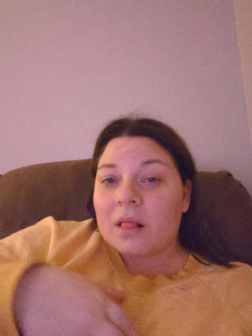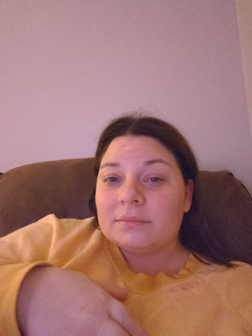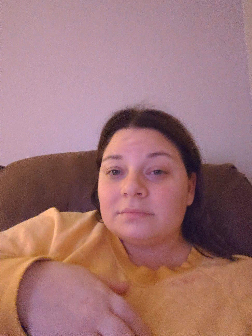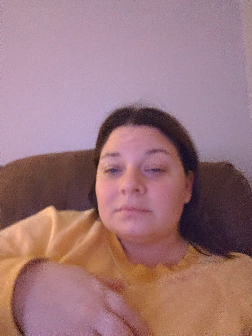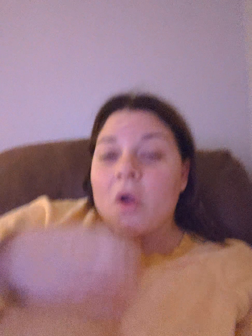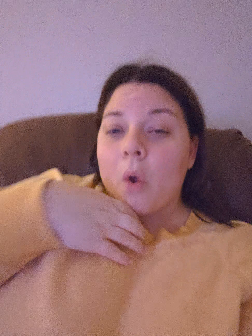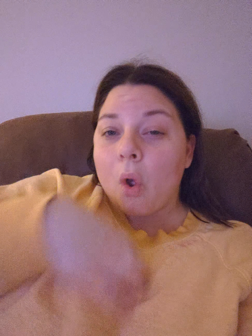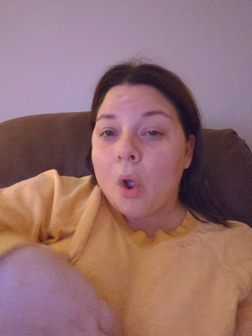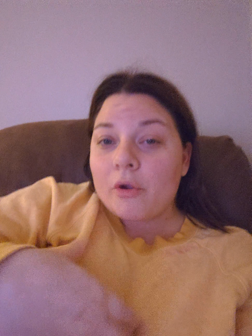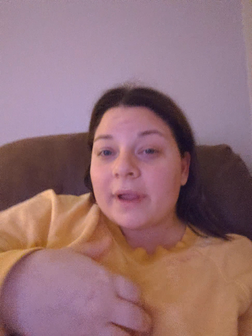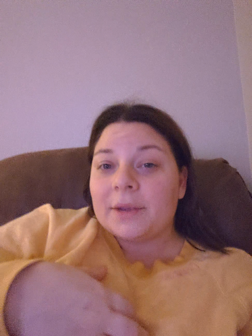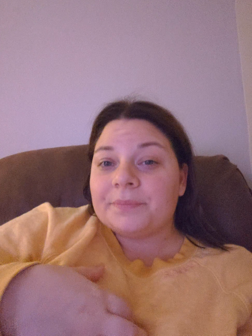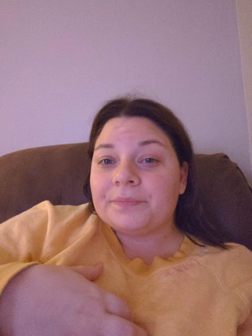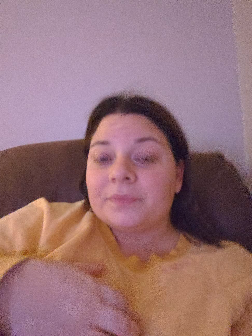hungry